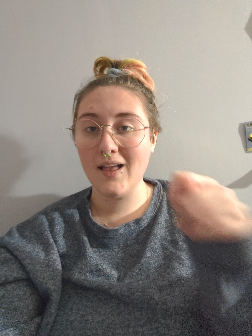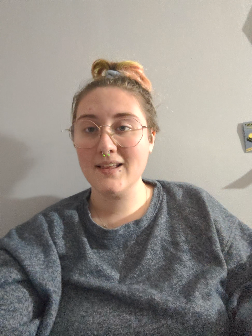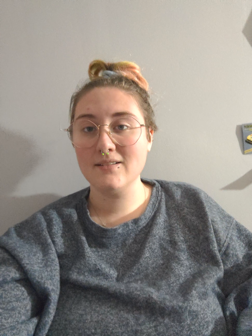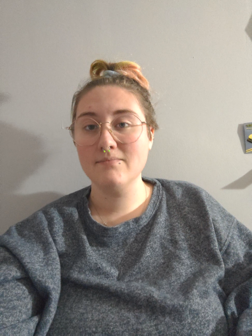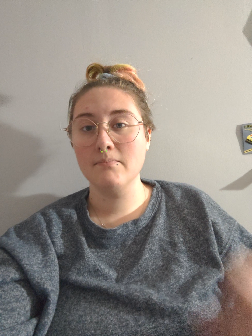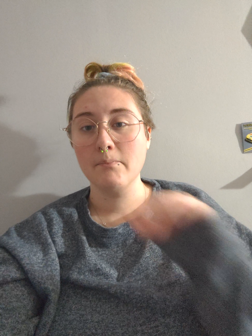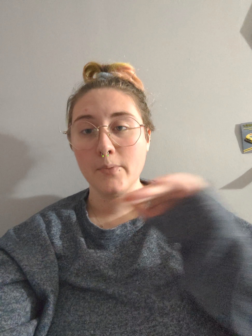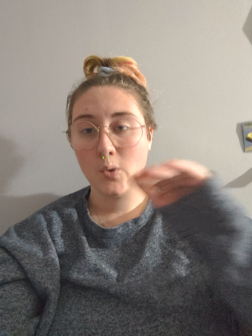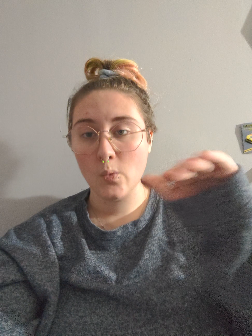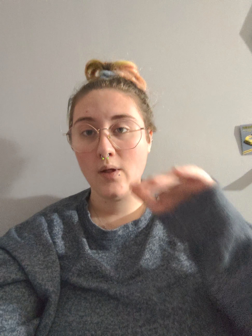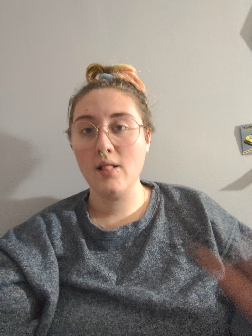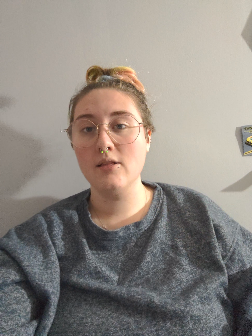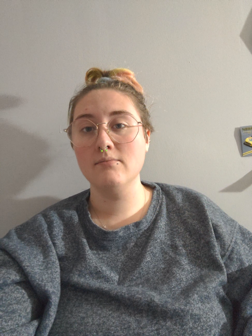pool